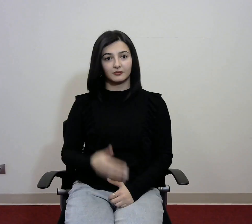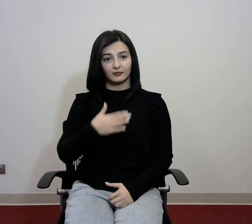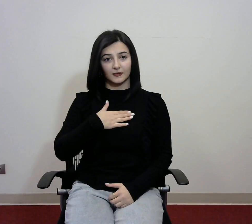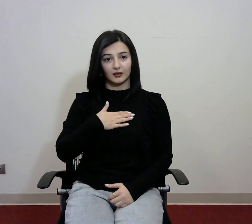mən